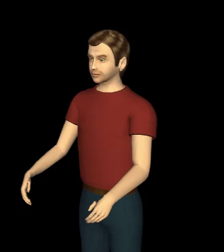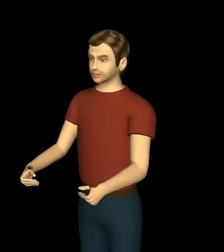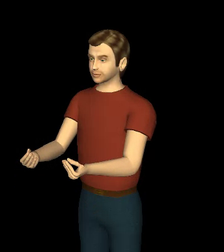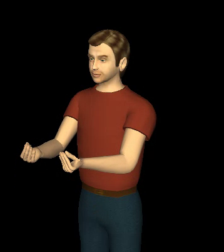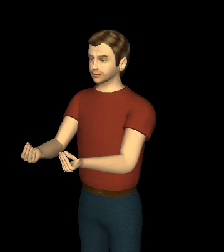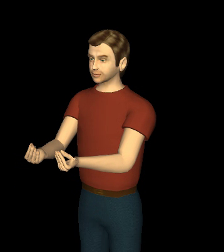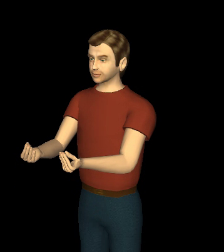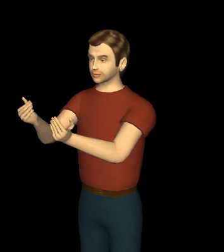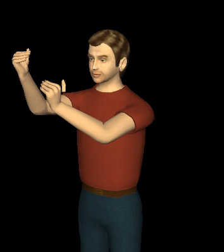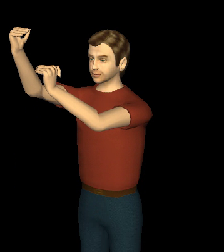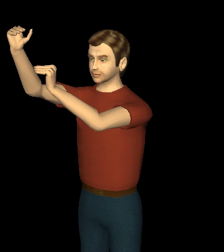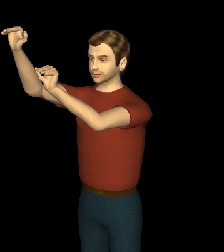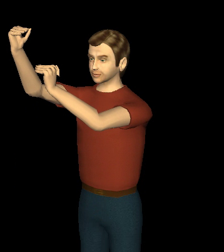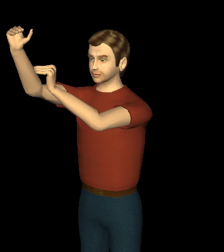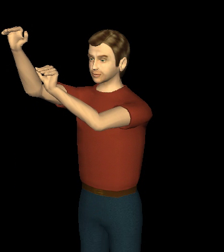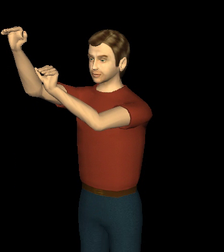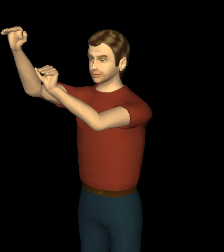أجنبي